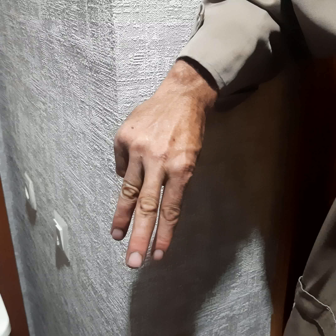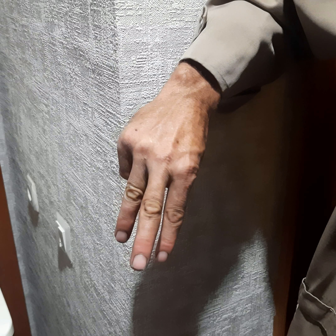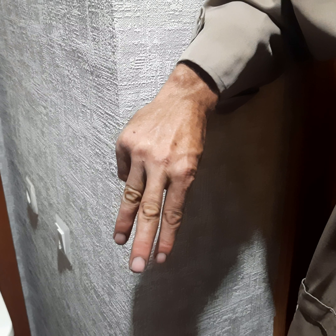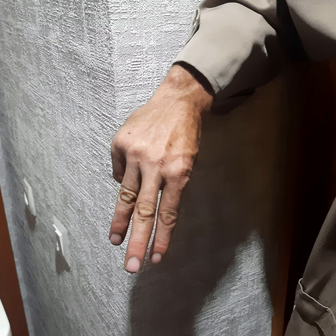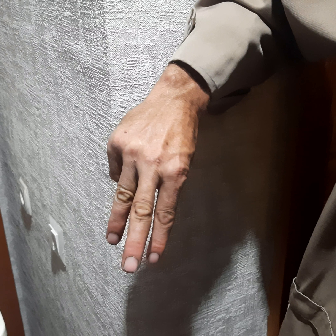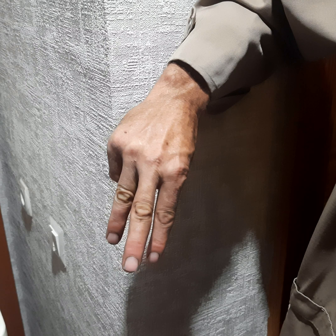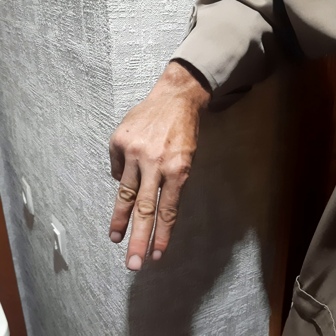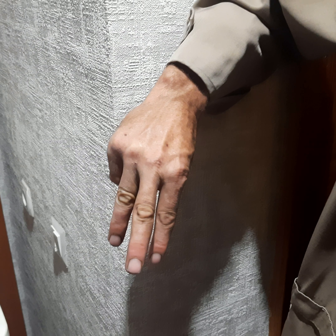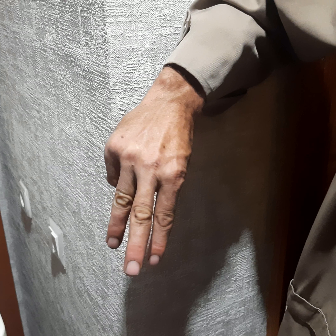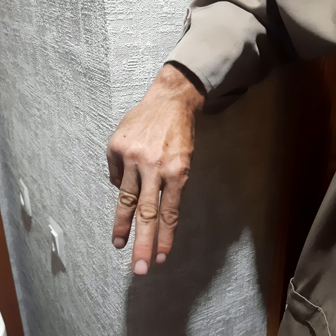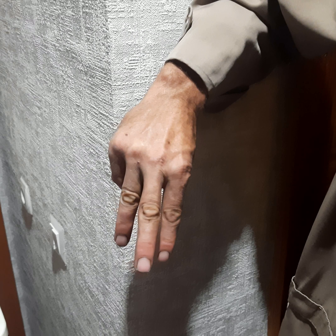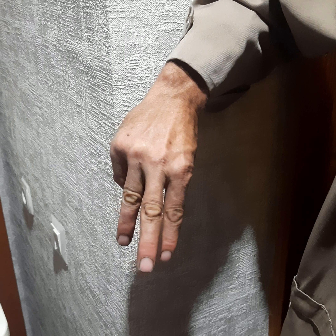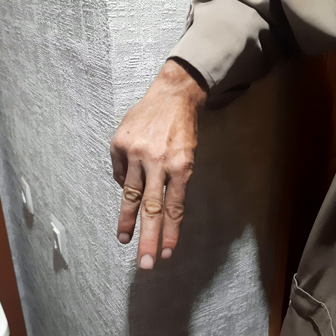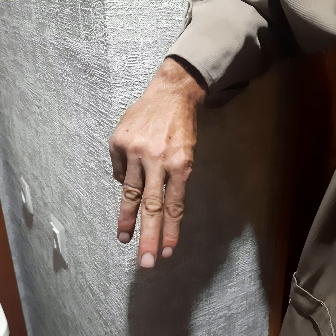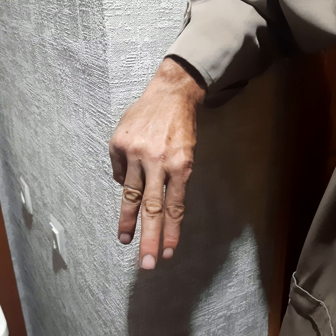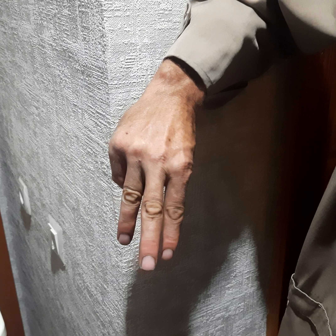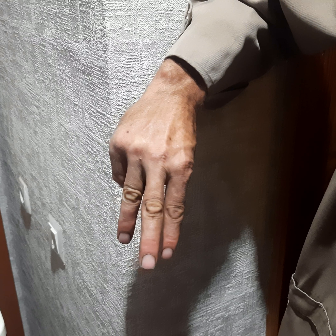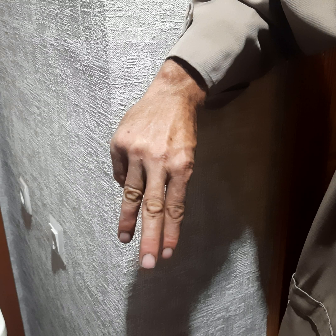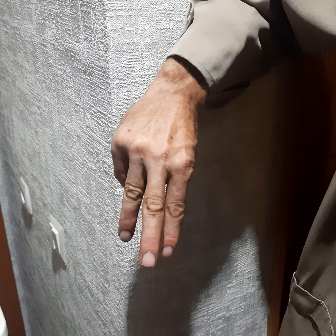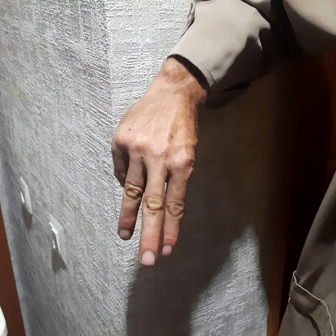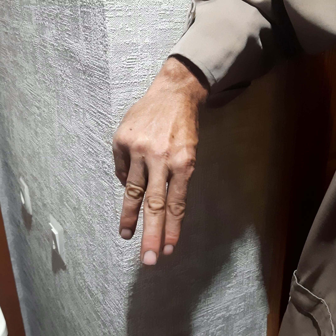М